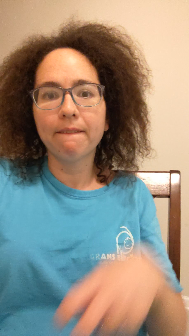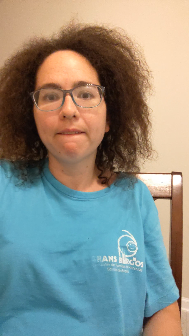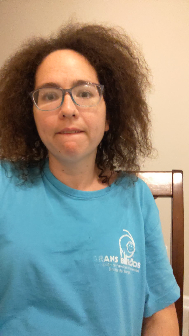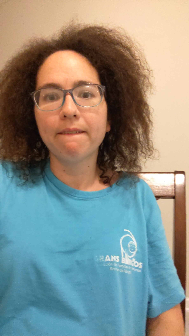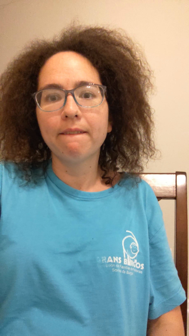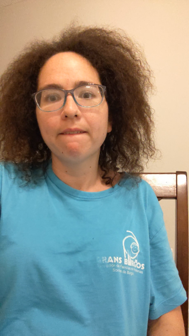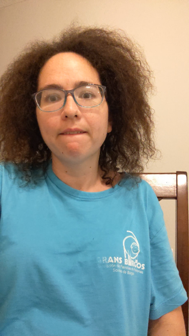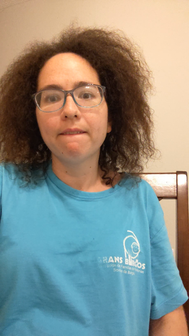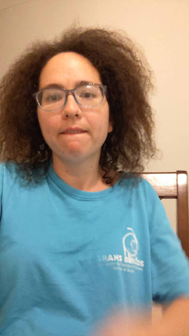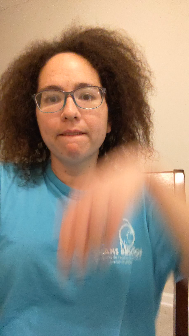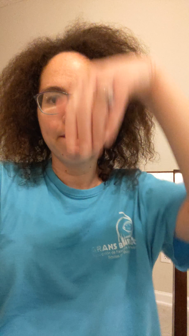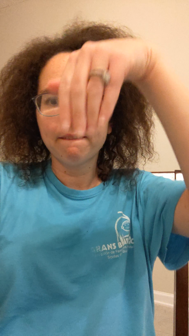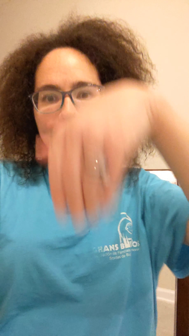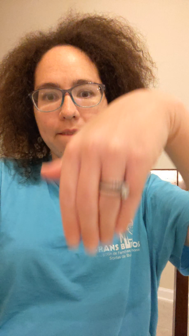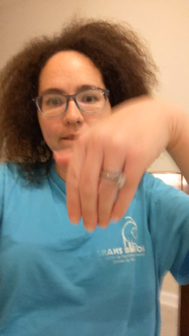night night